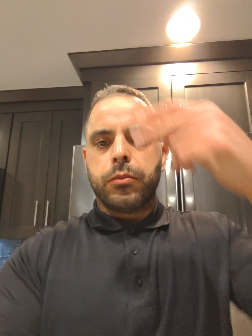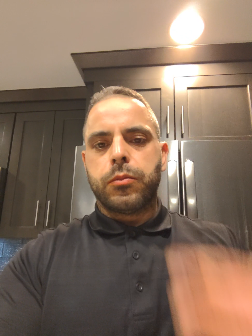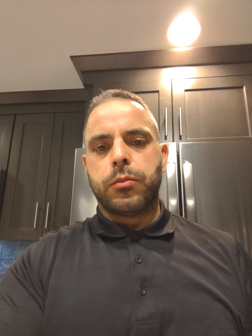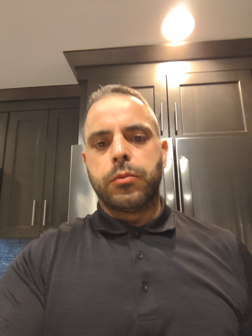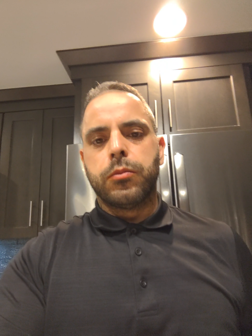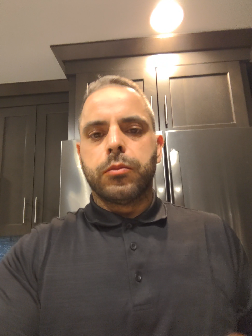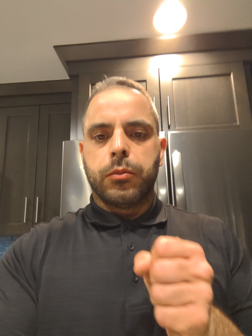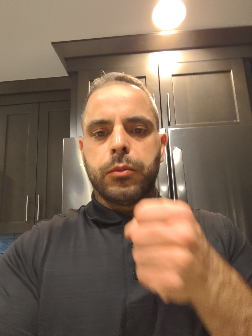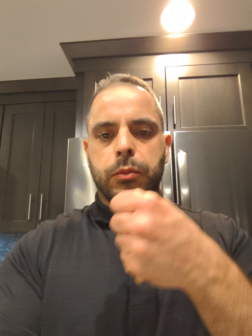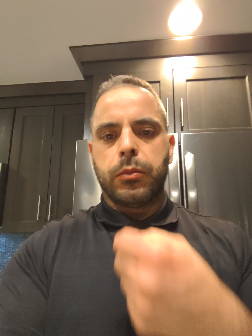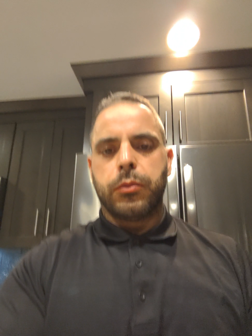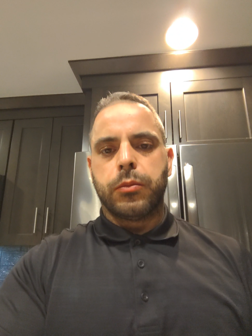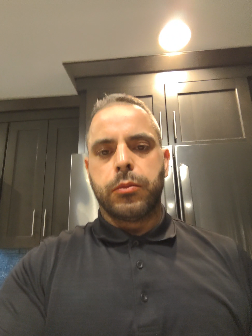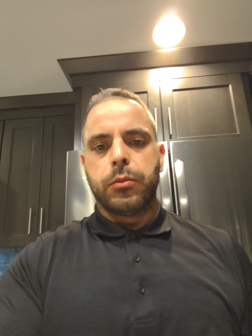make